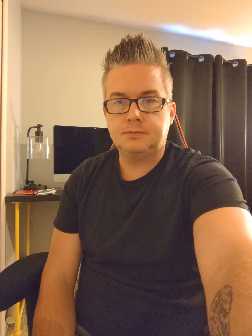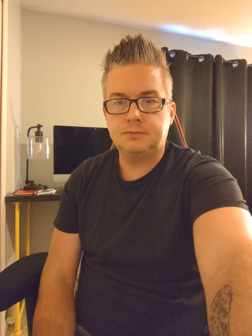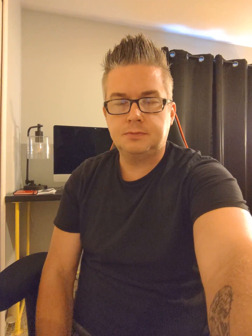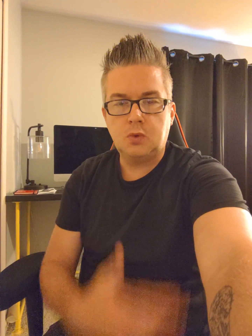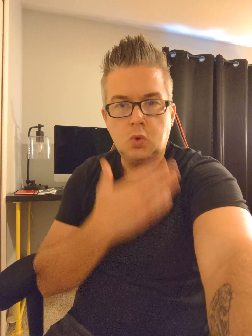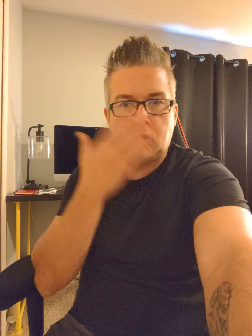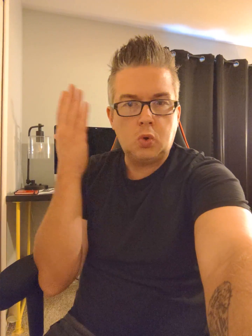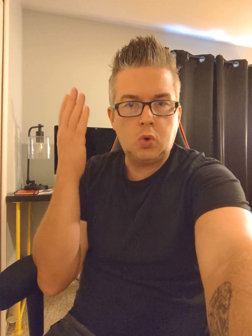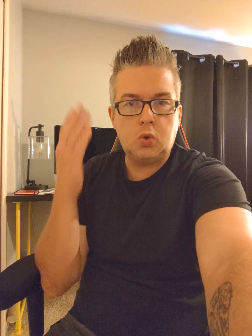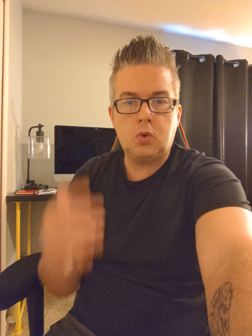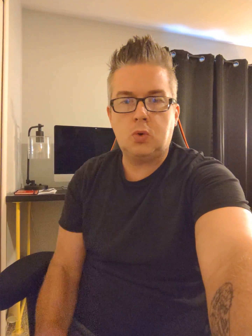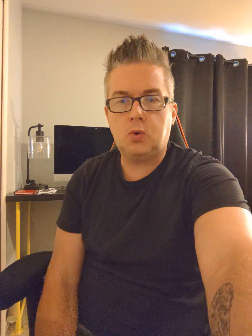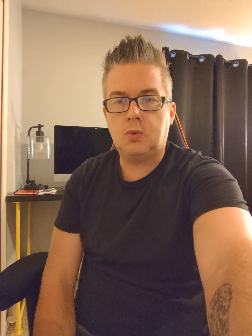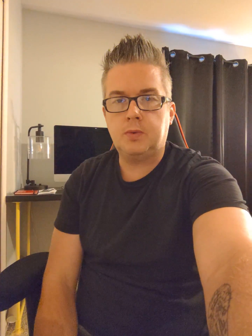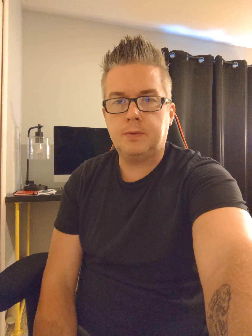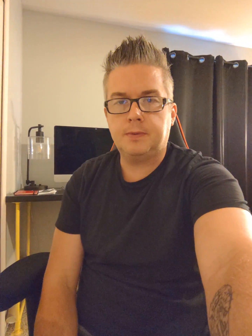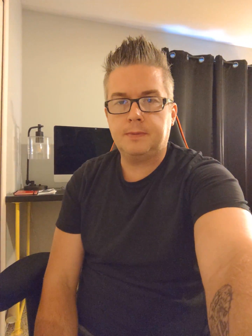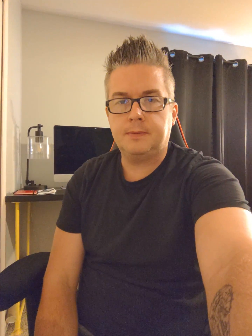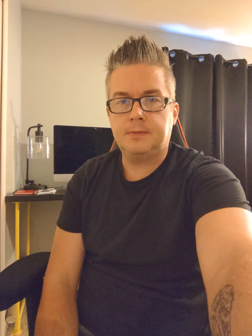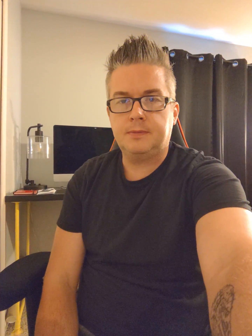all gone